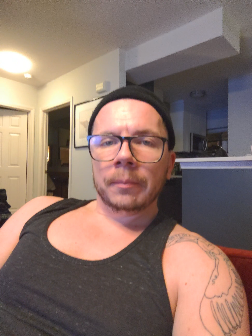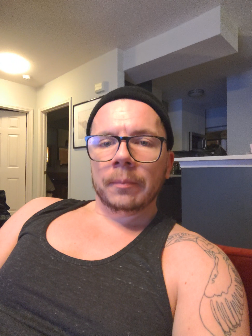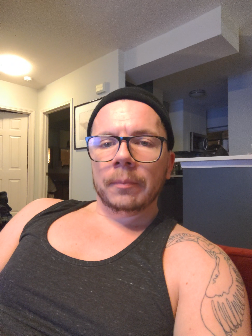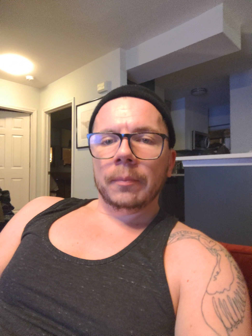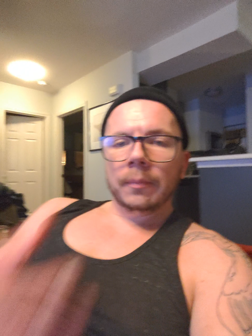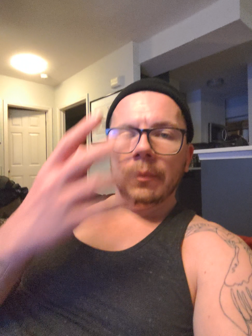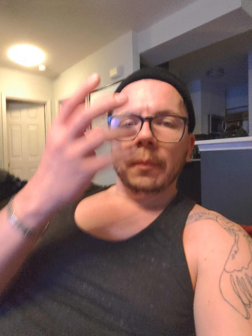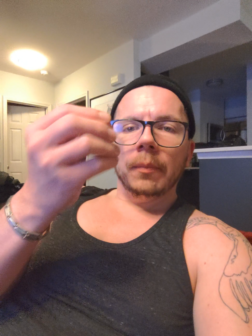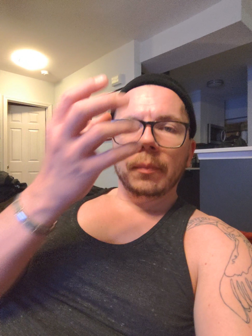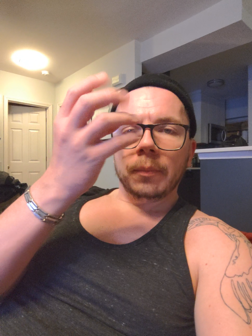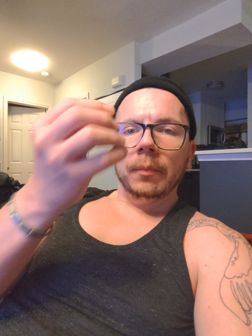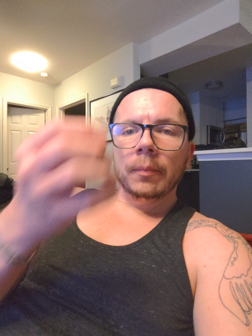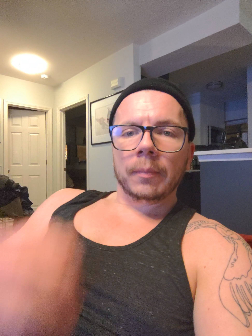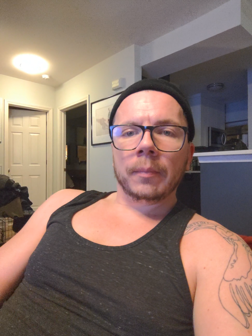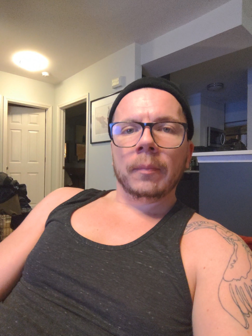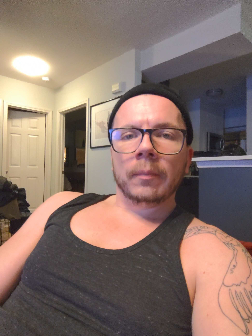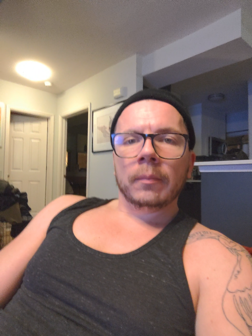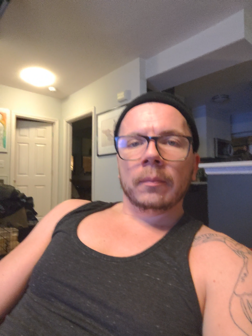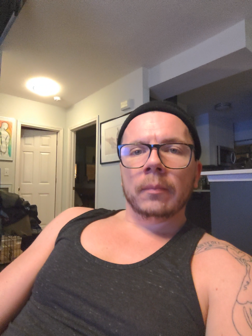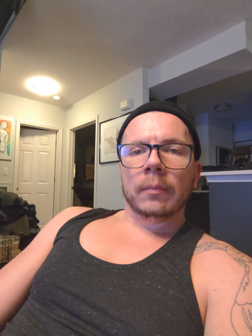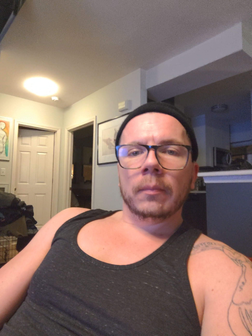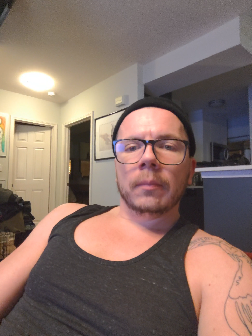outside